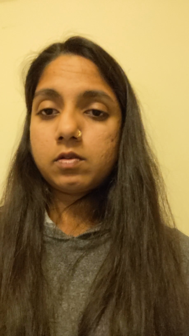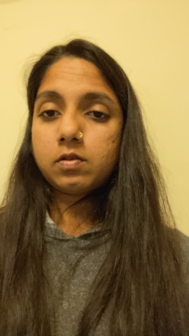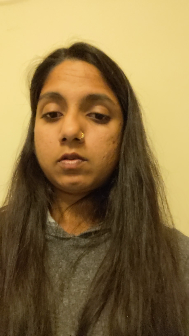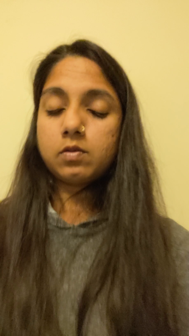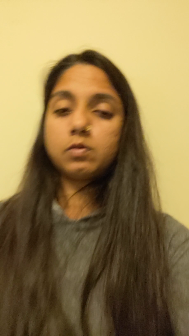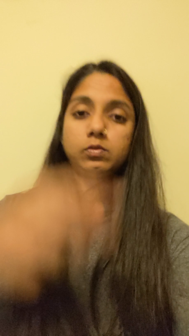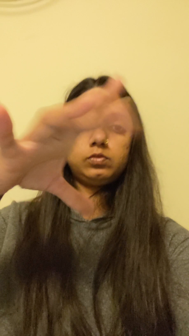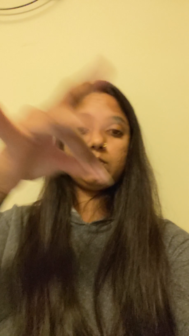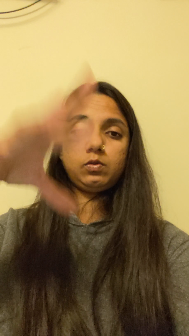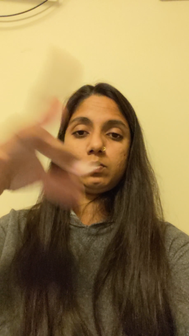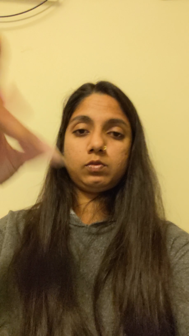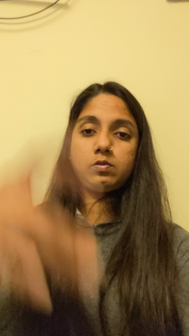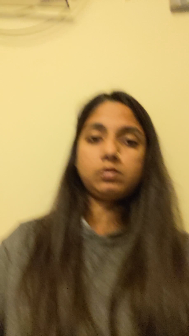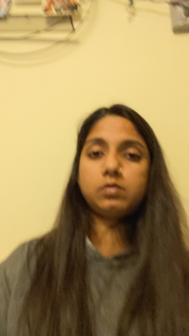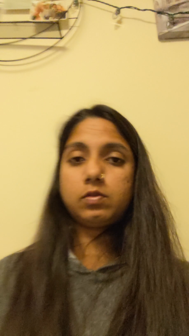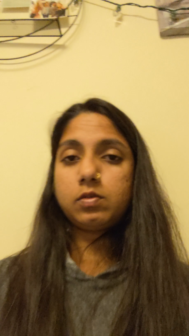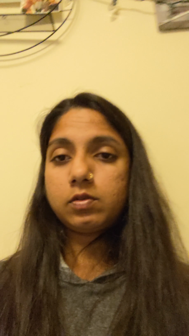choose